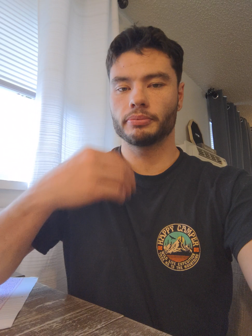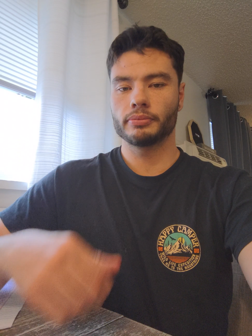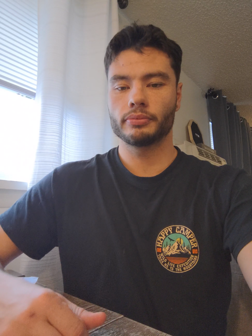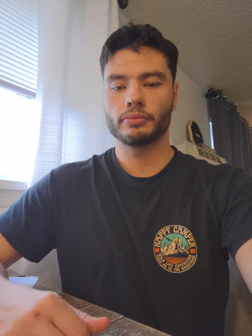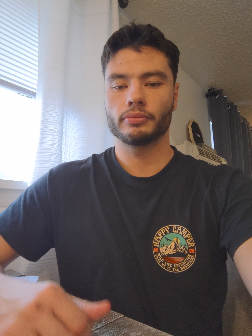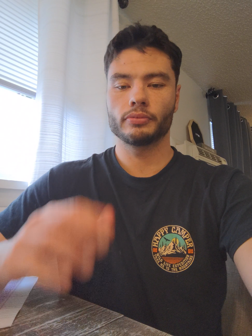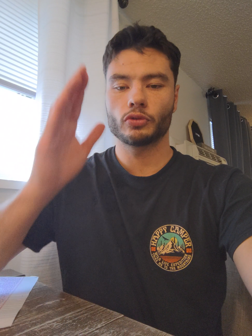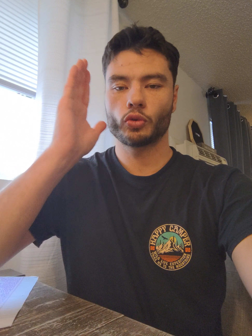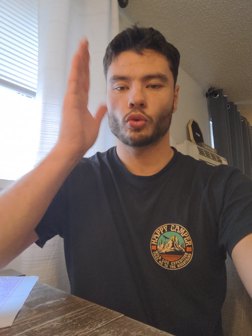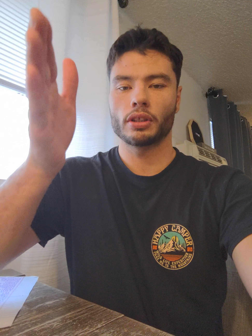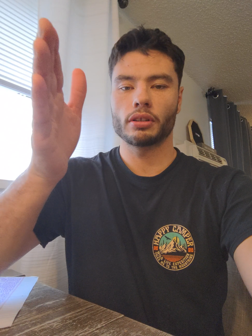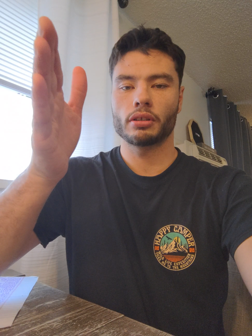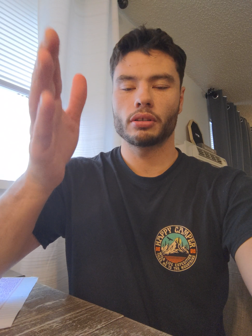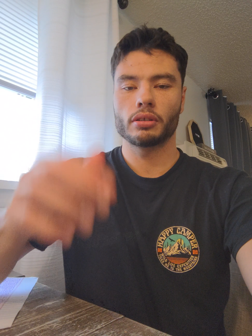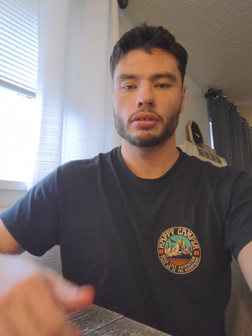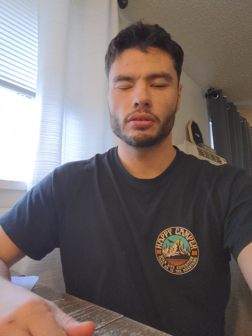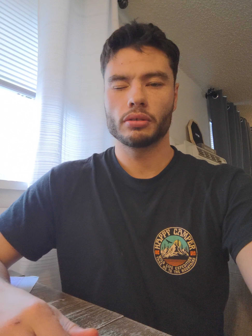will